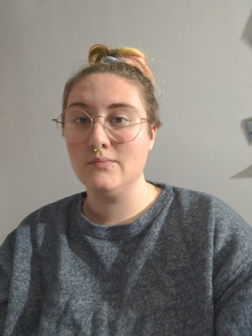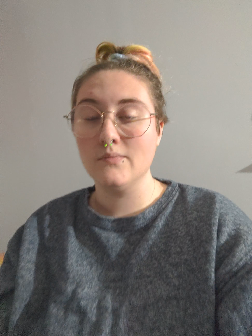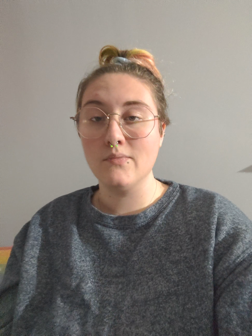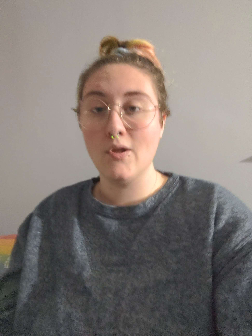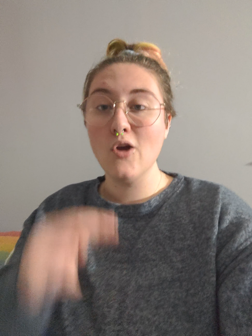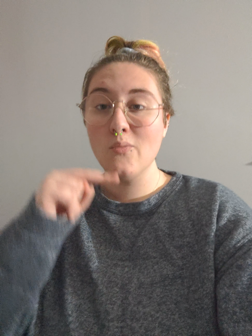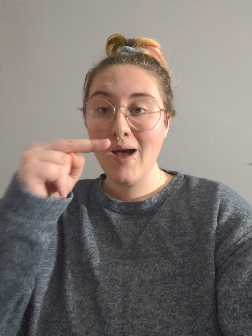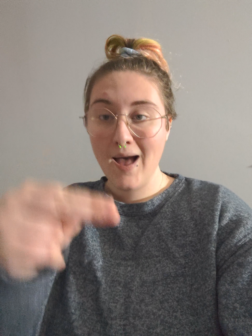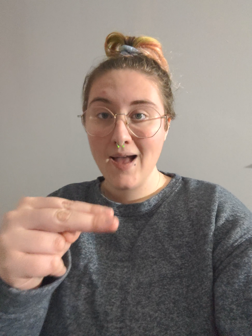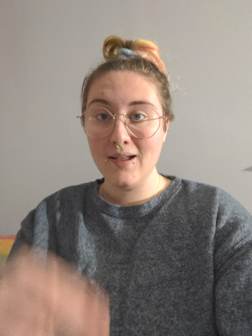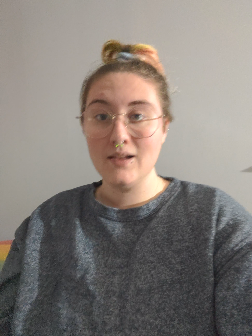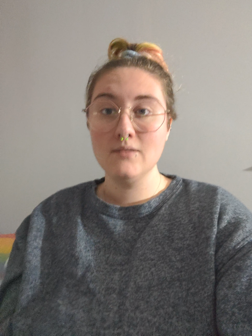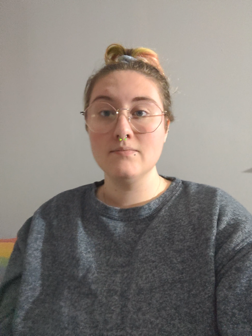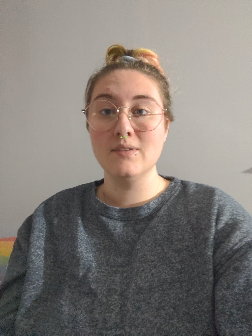ride